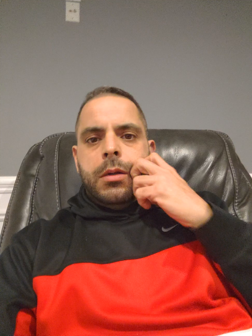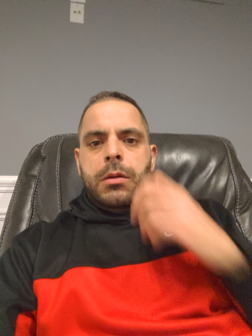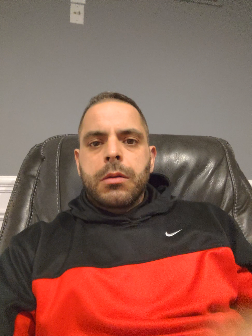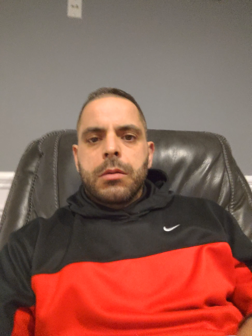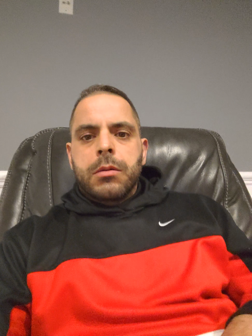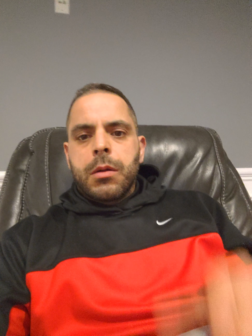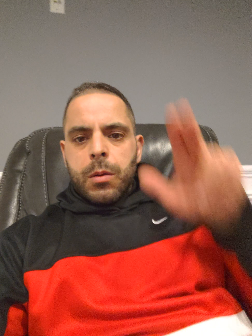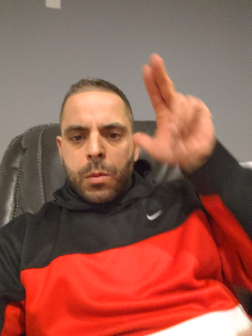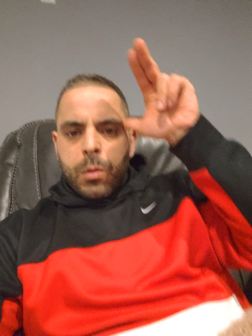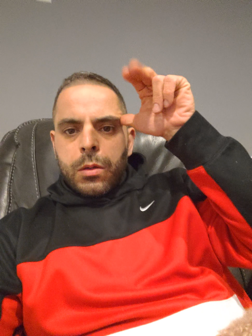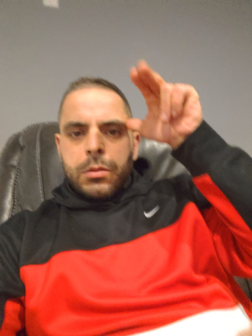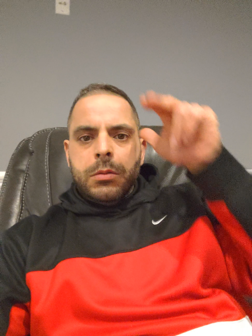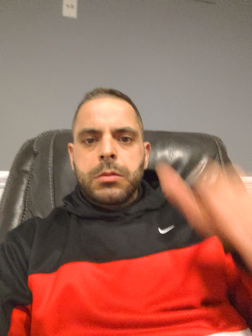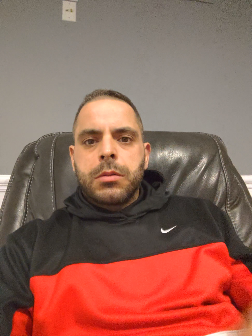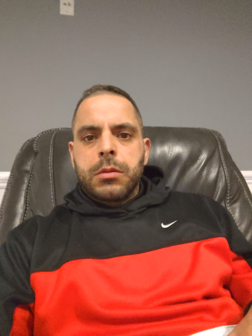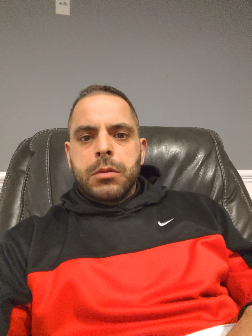horse